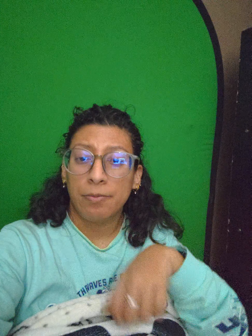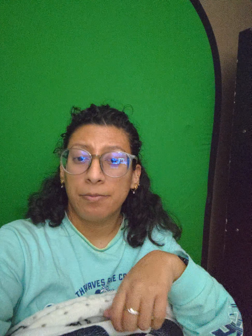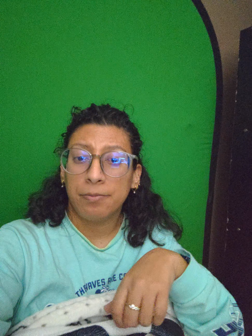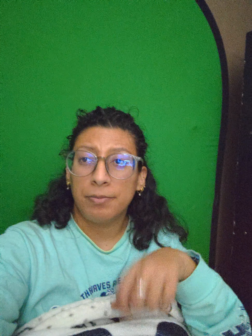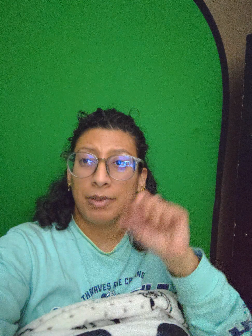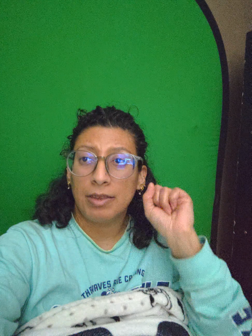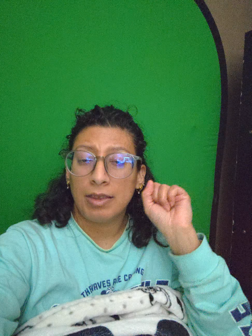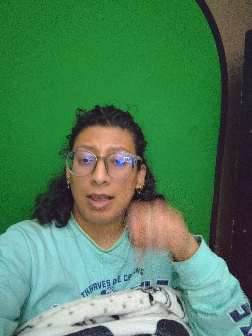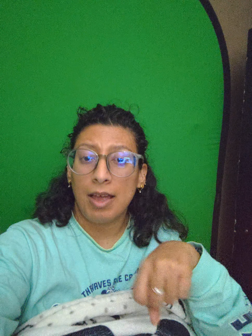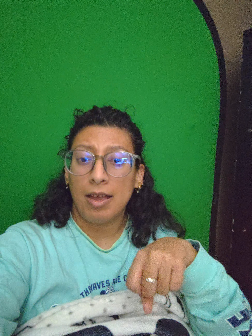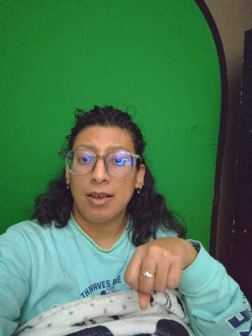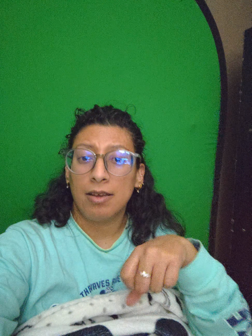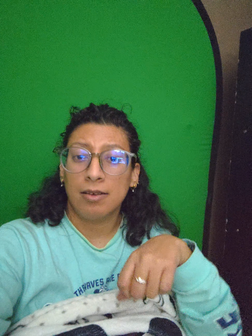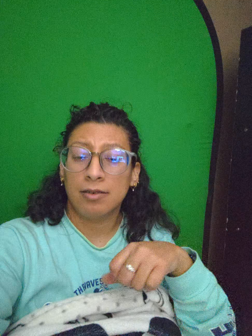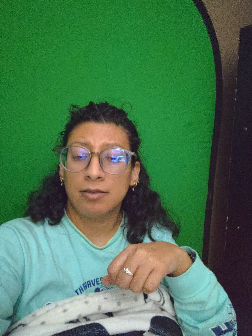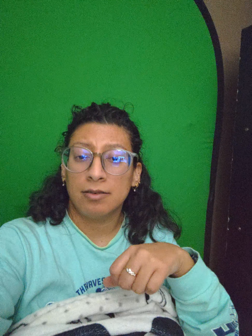can